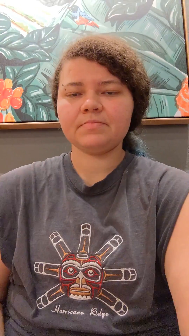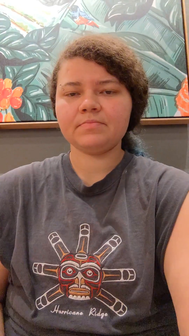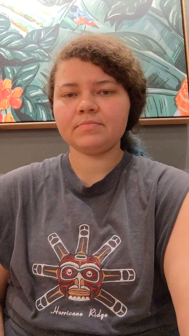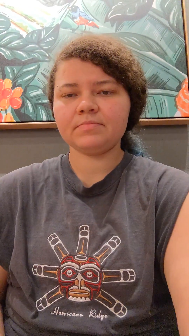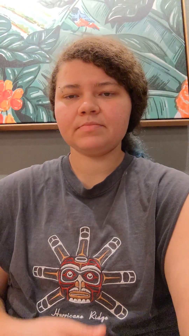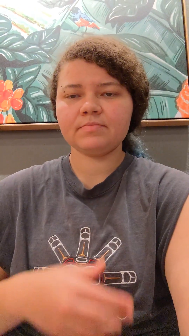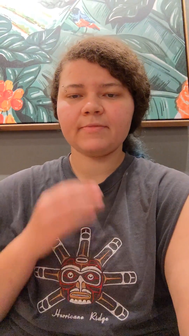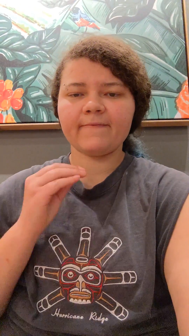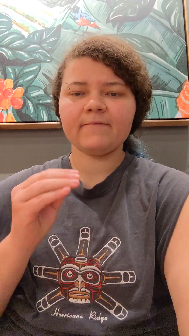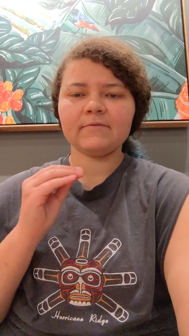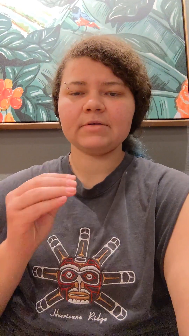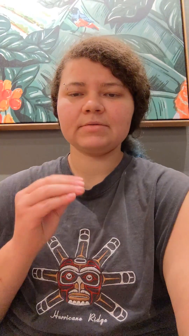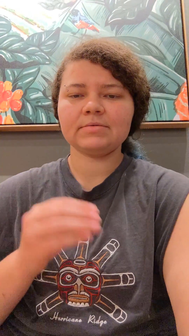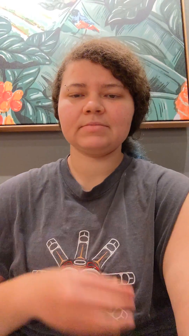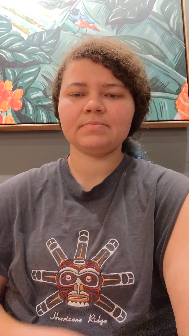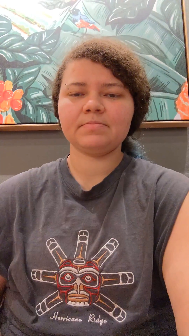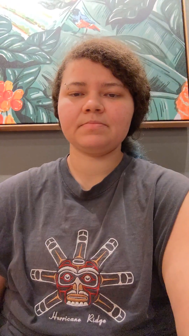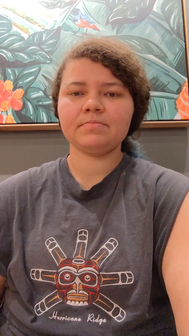fix